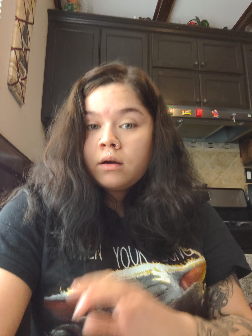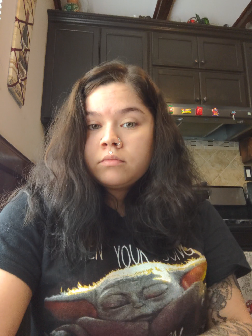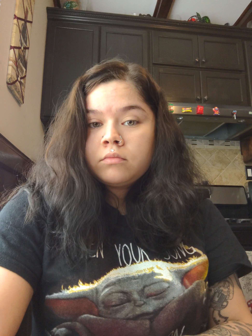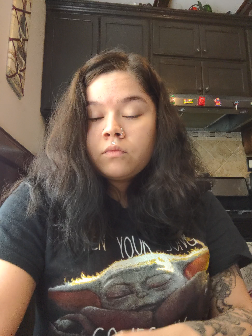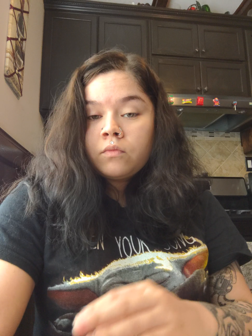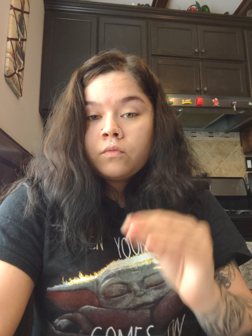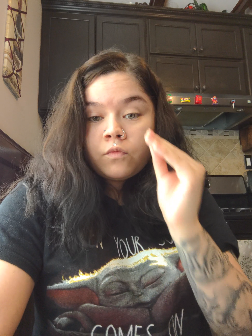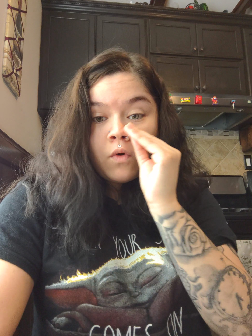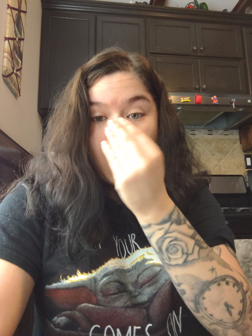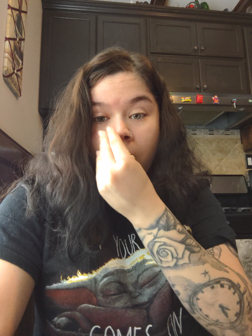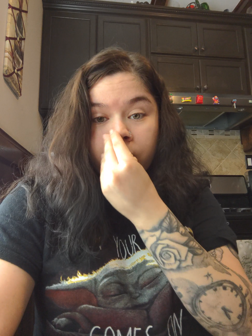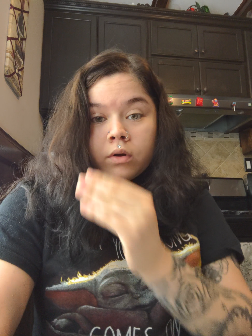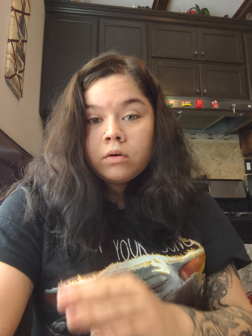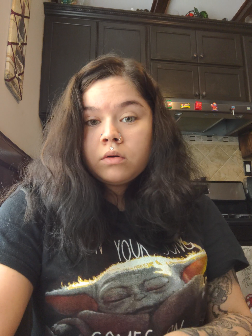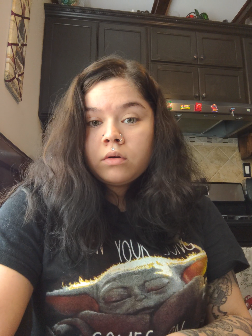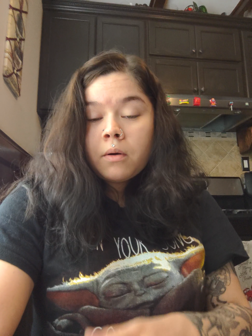flower